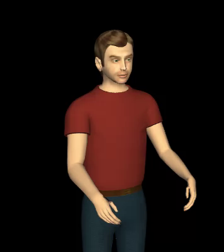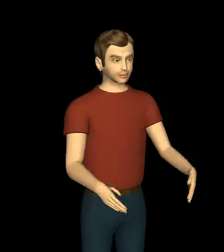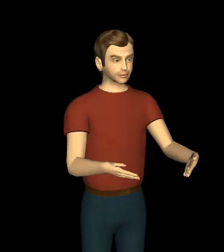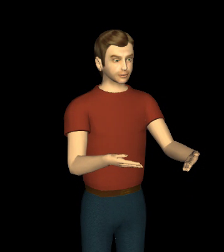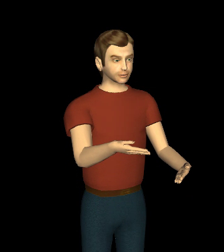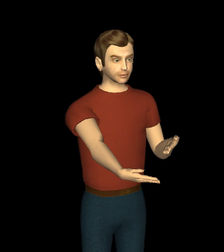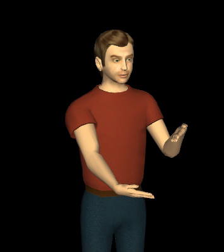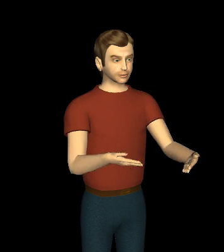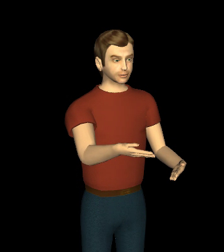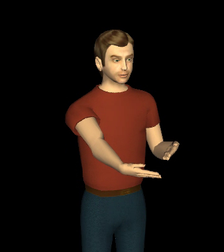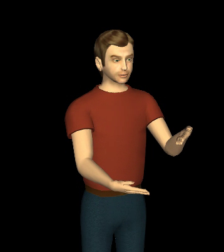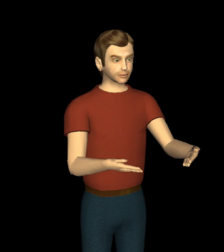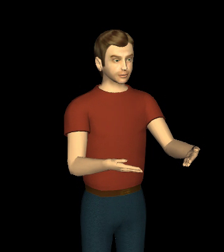يبادل